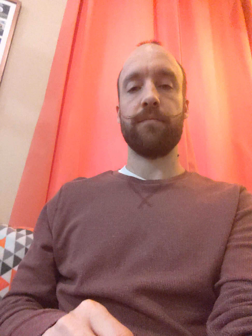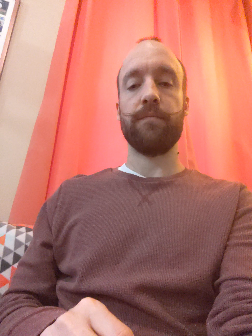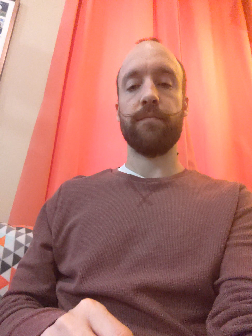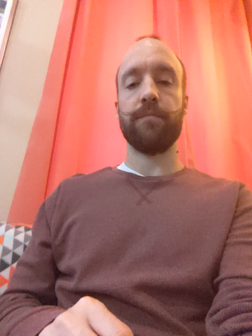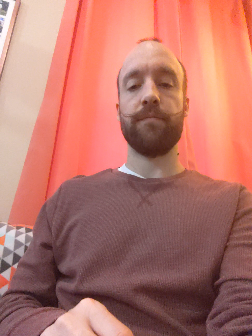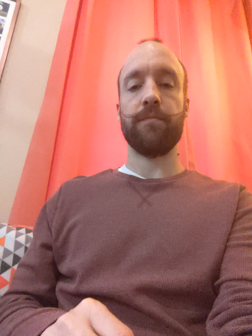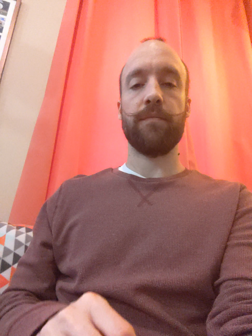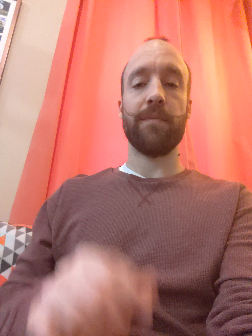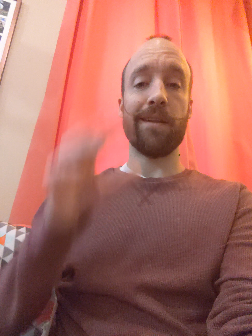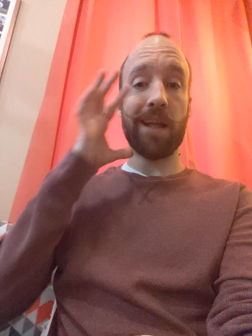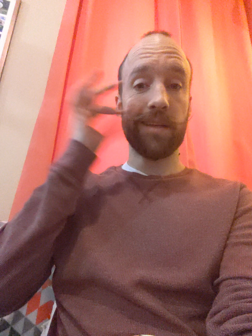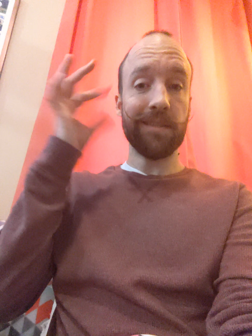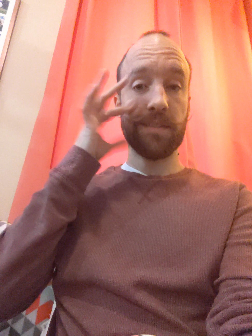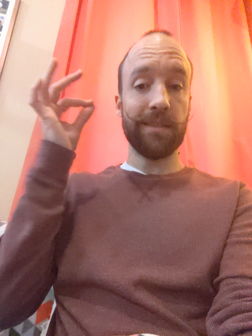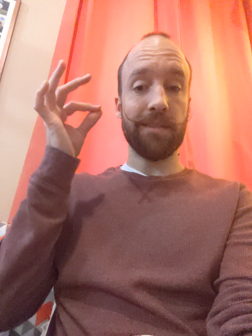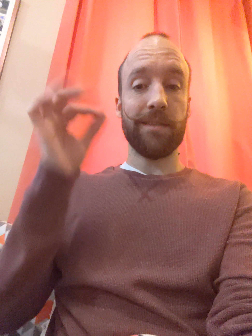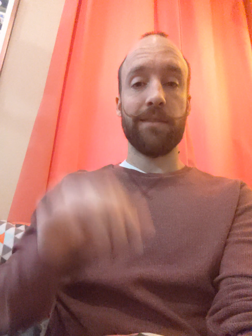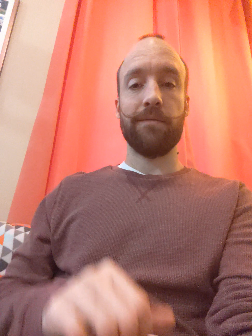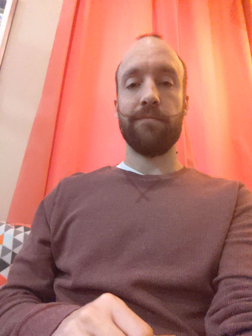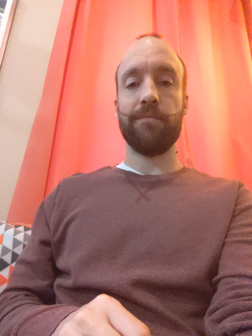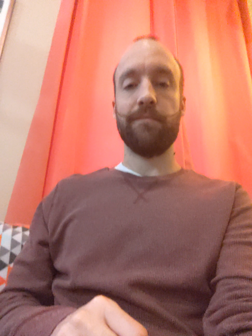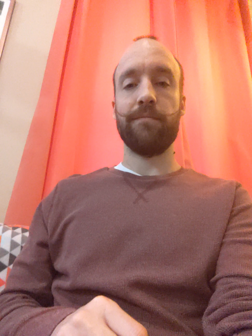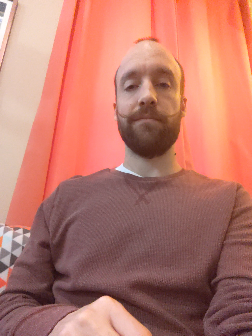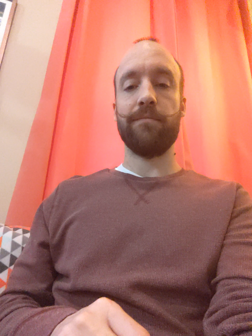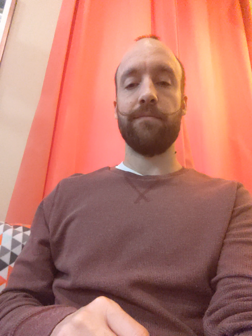cat